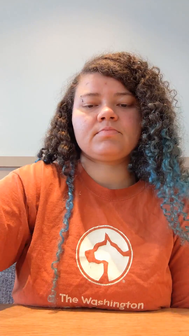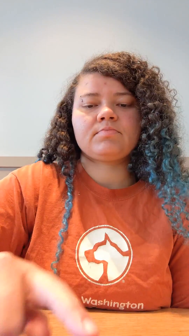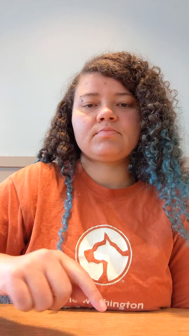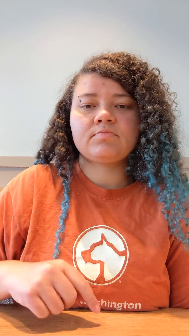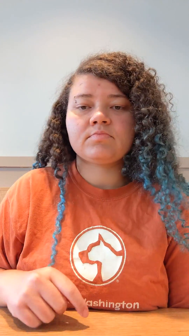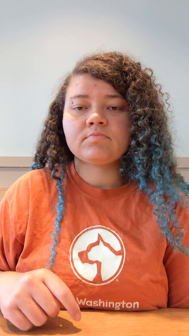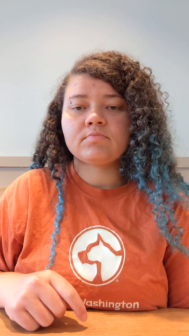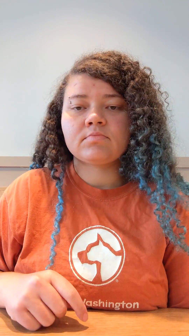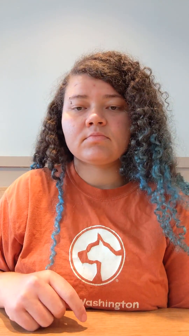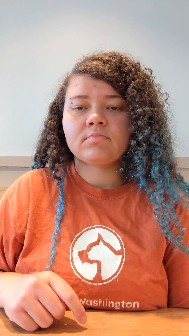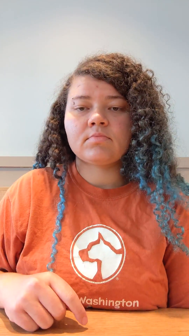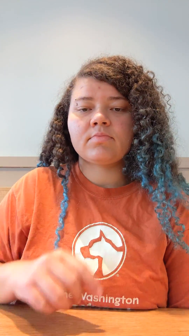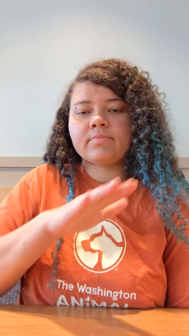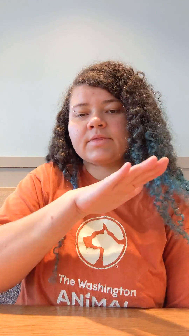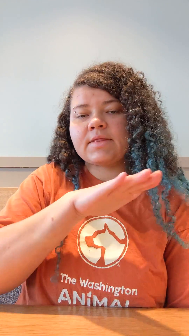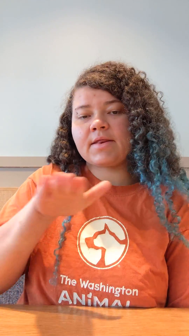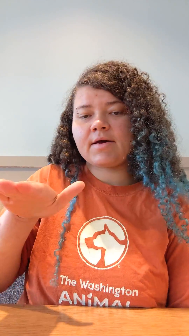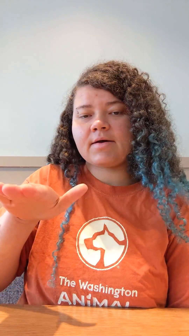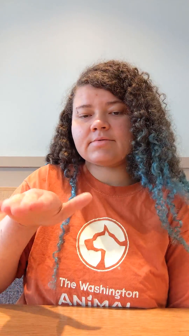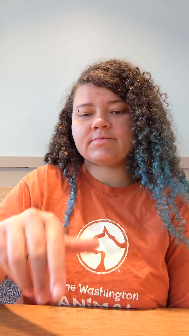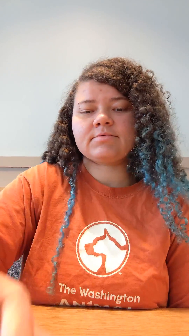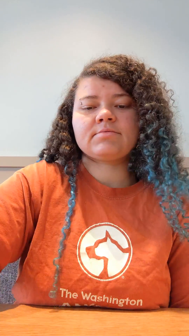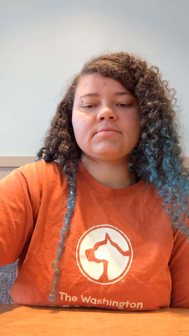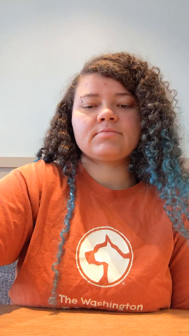nice